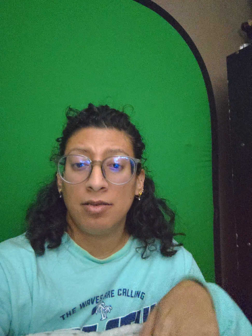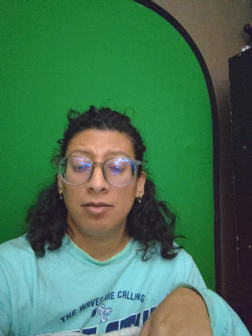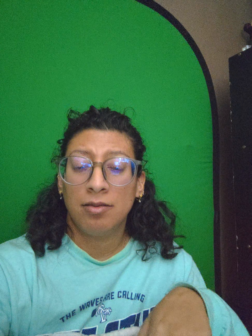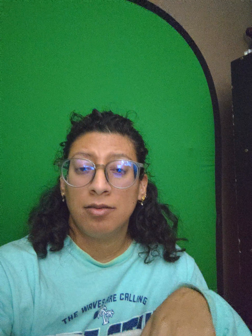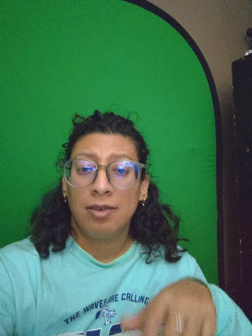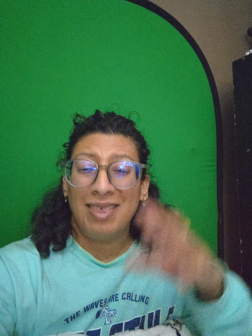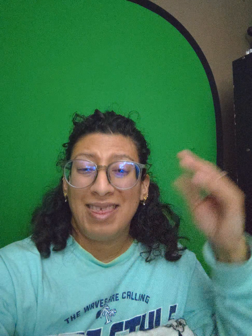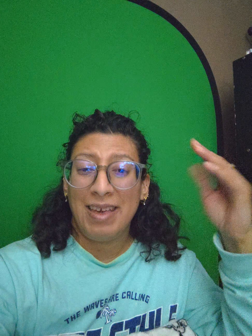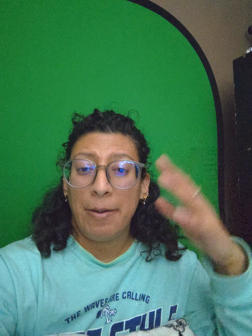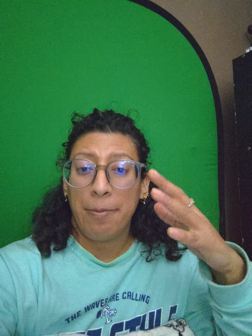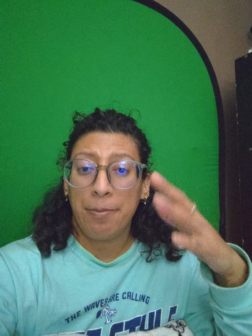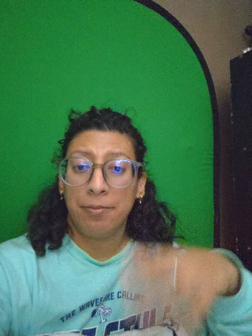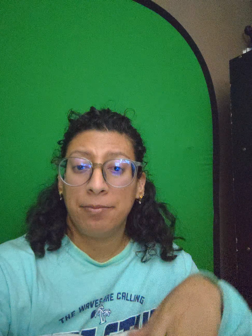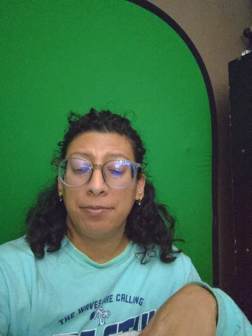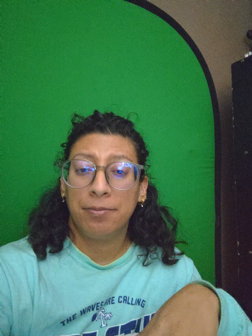lamp